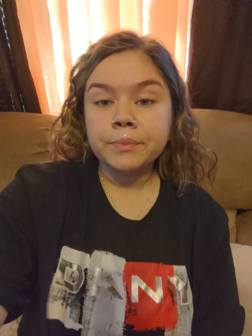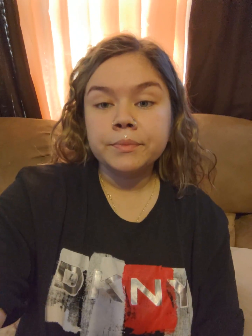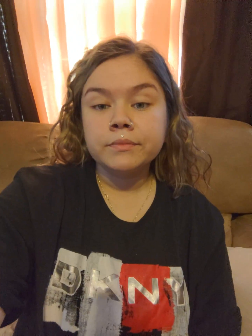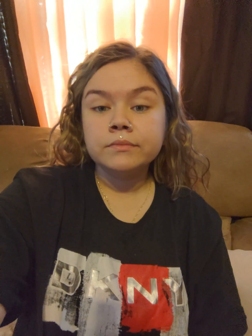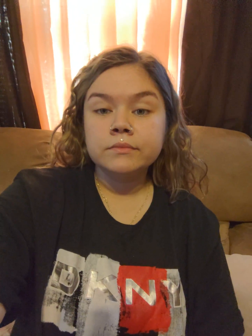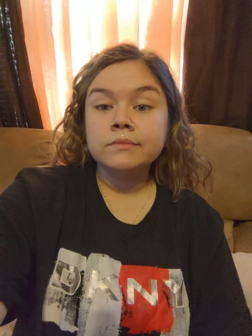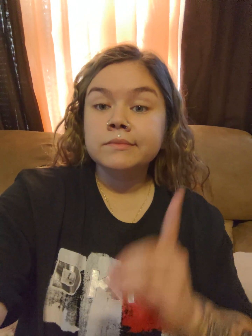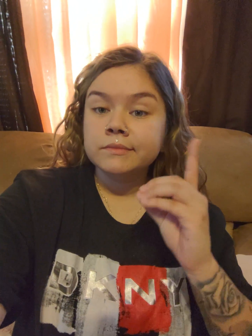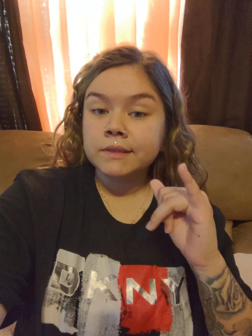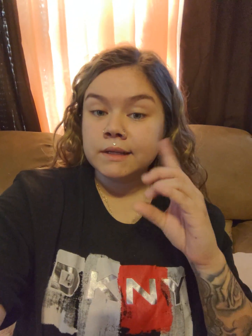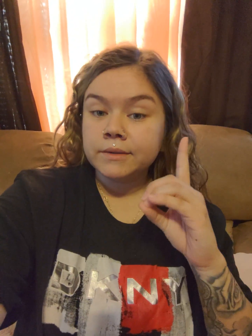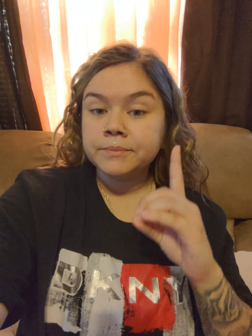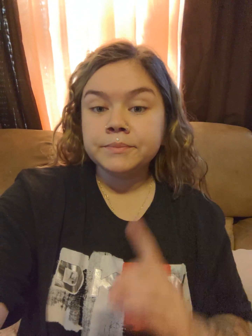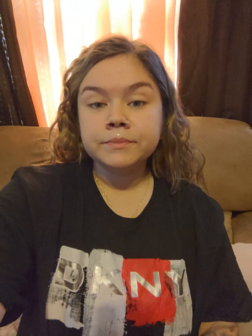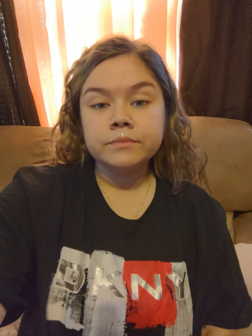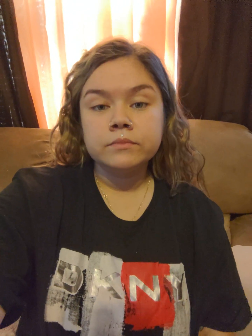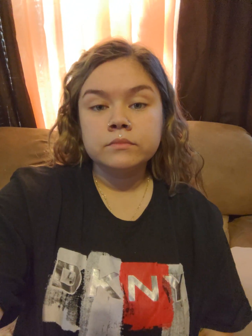did